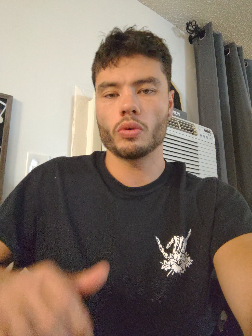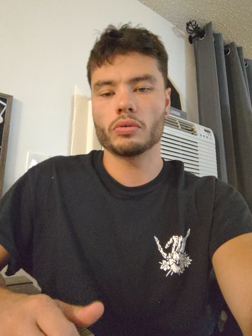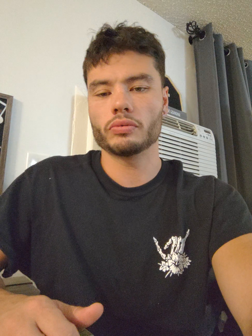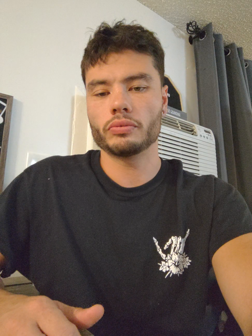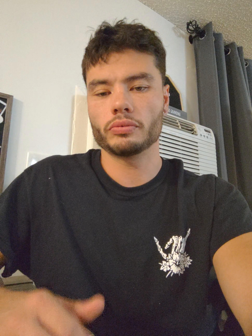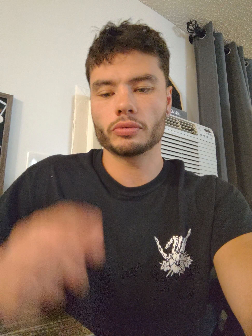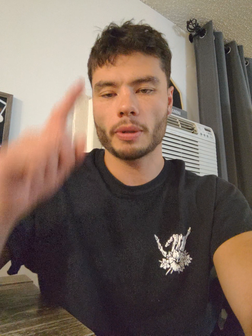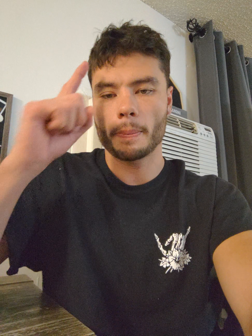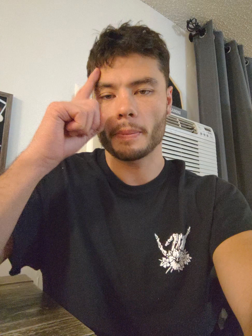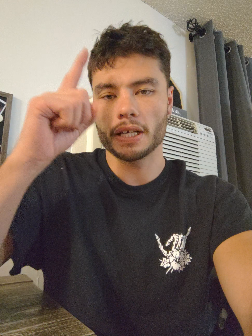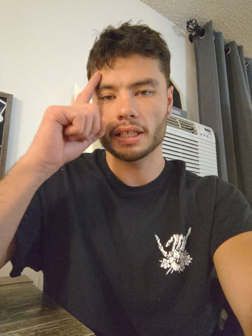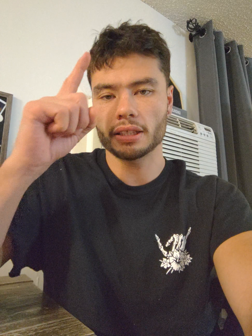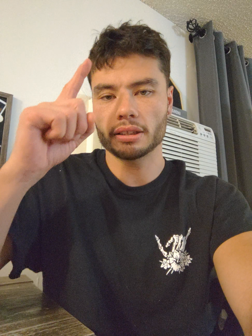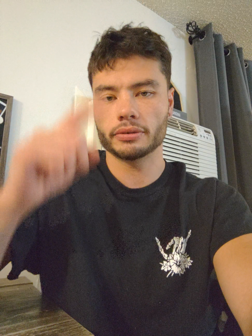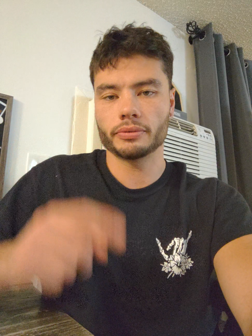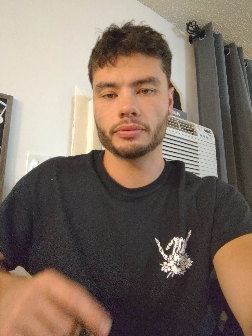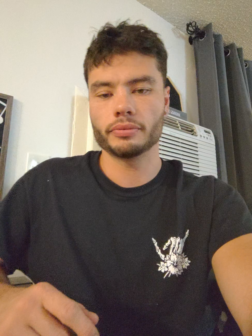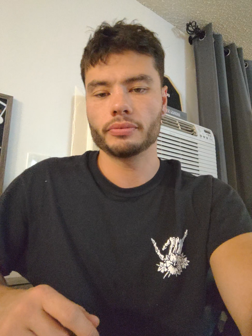penny